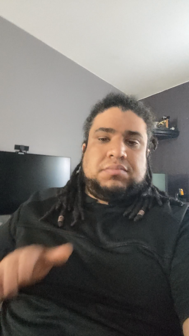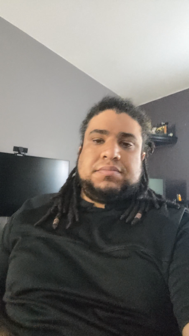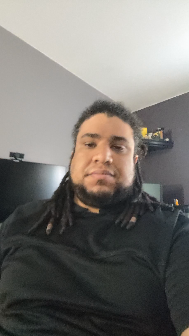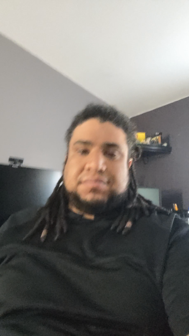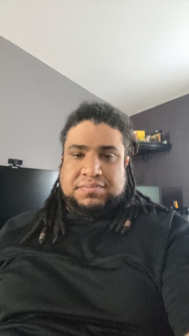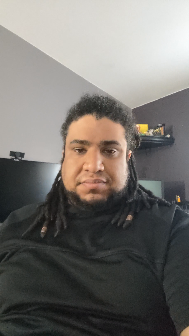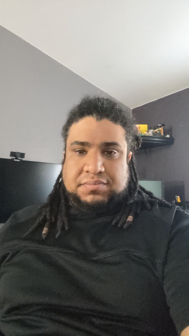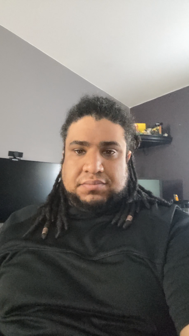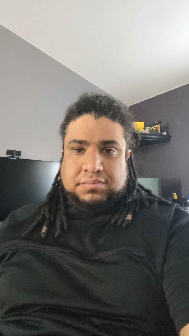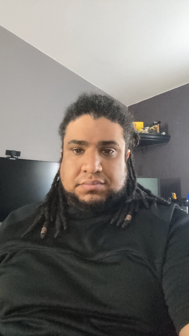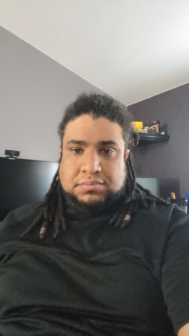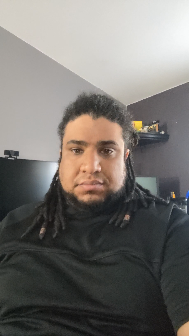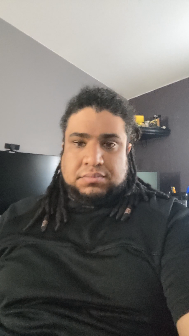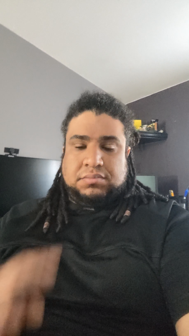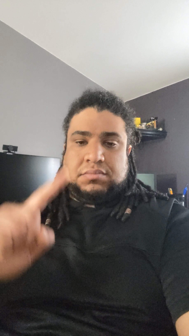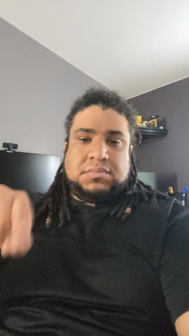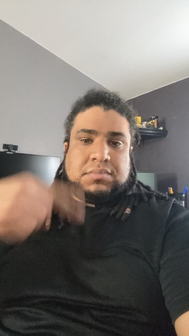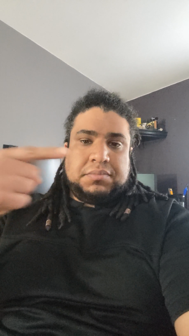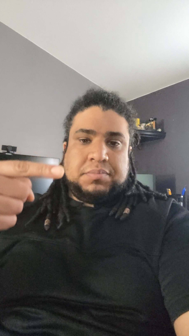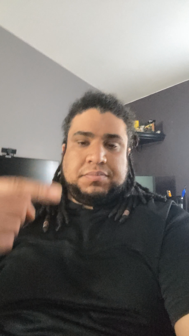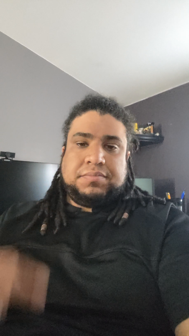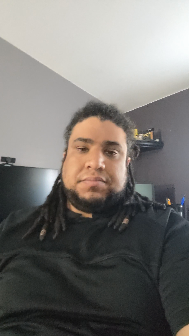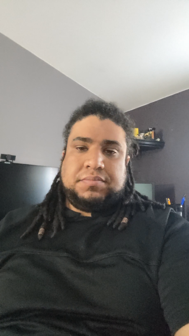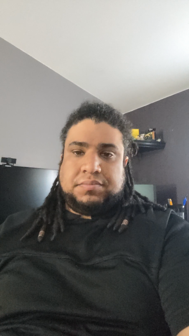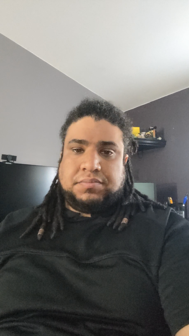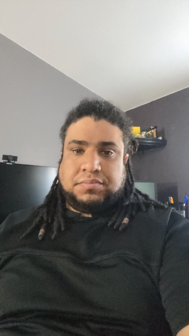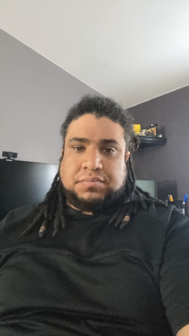about